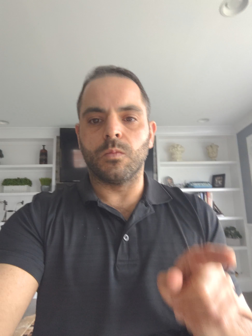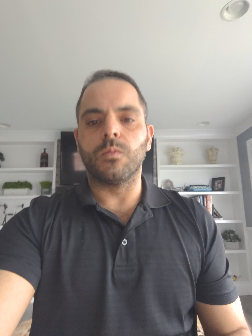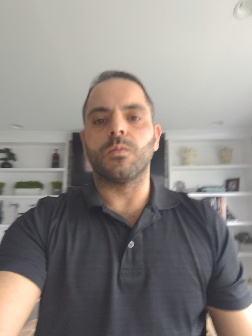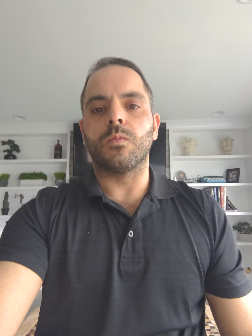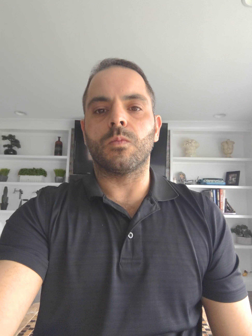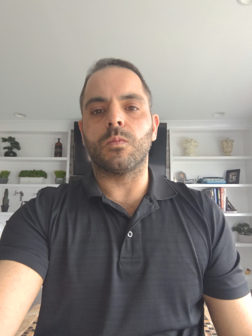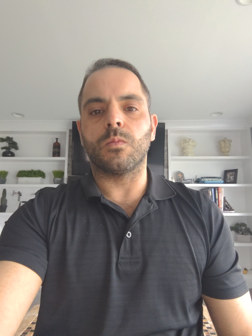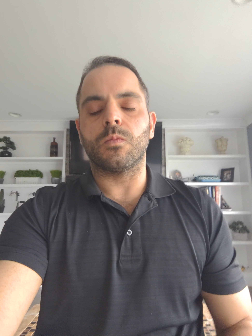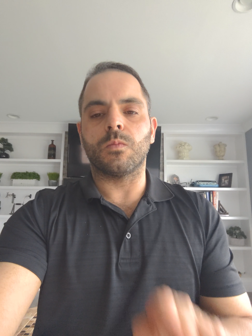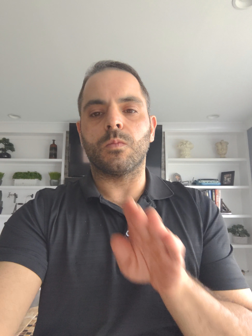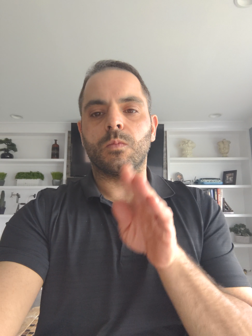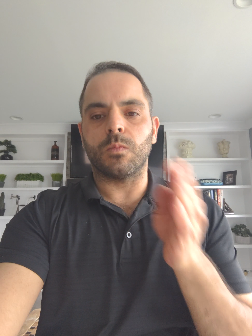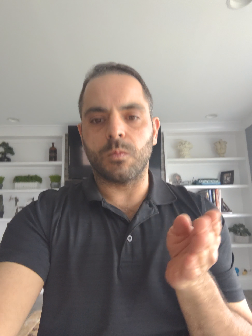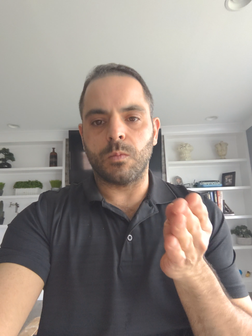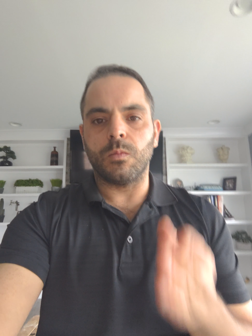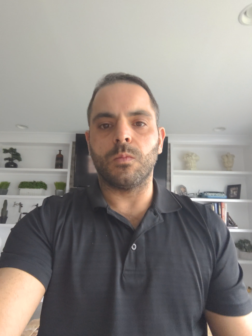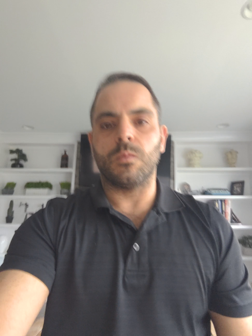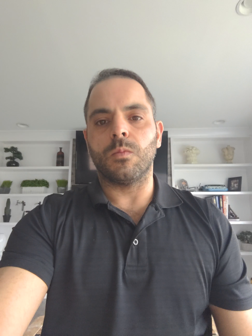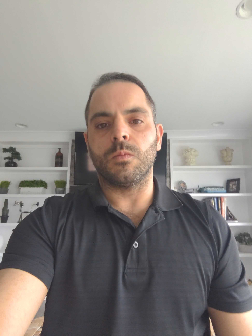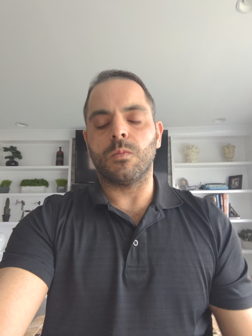open